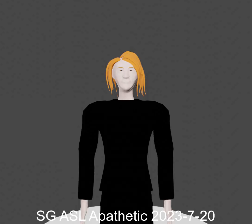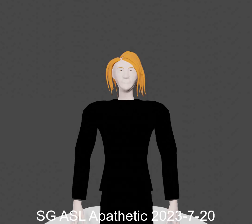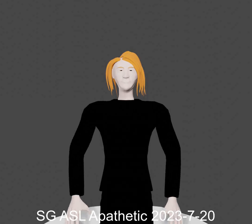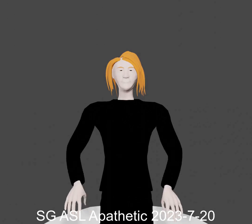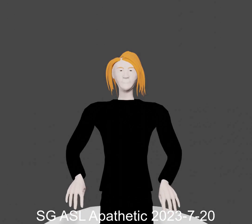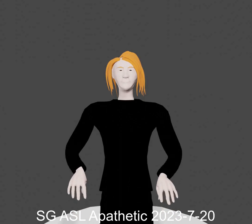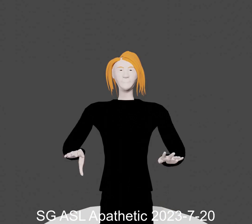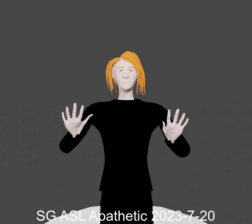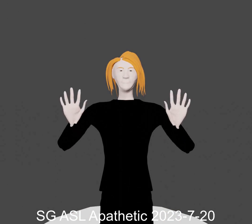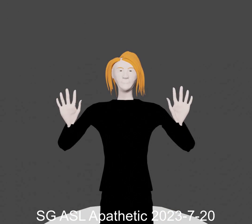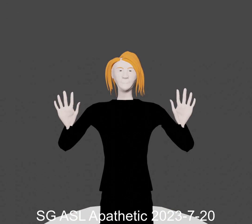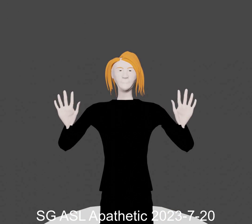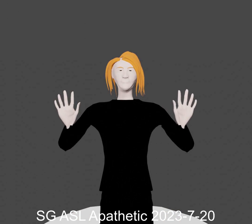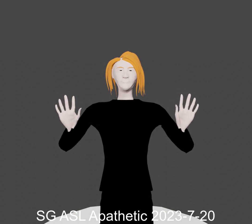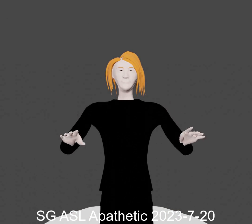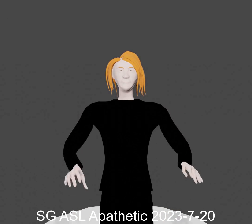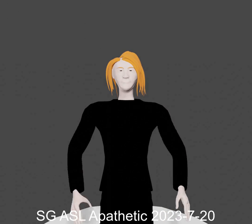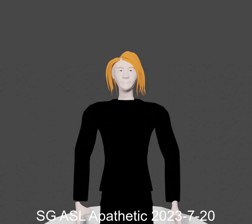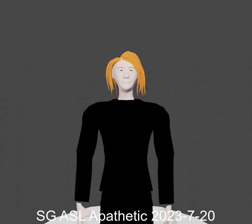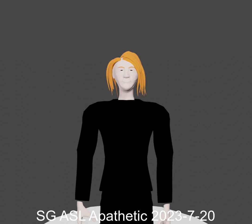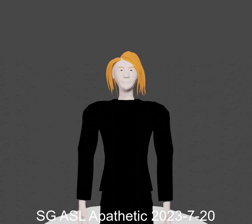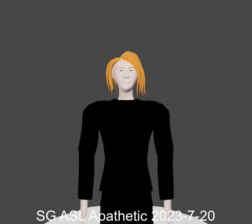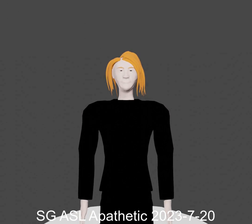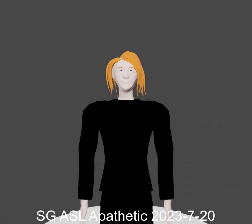Apathetic